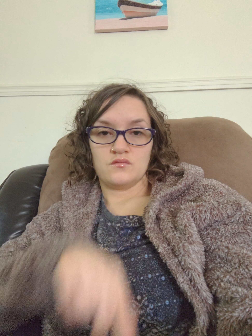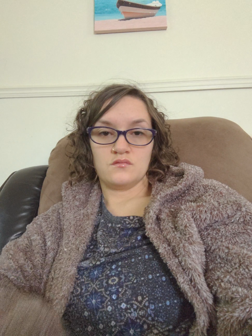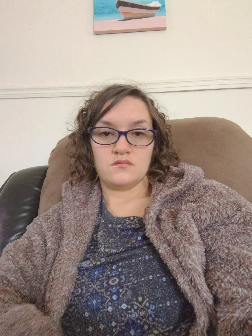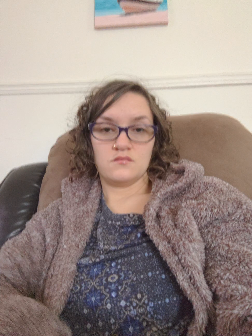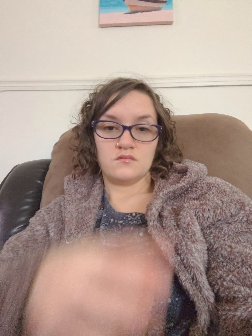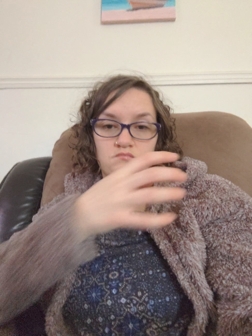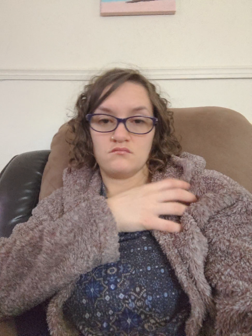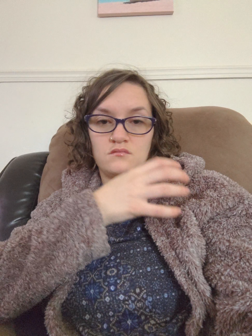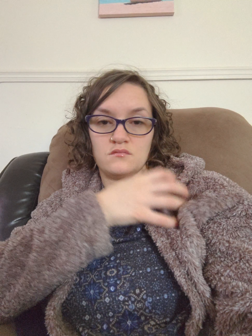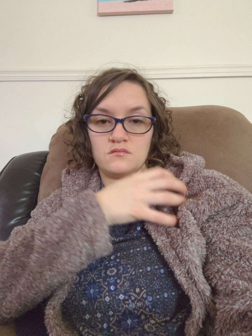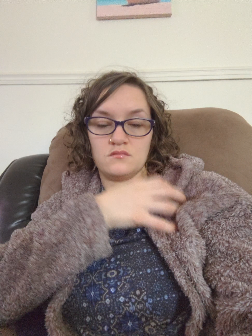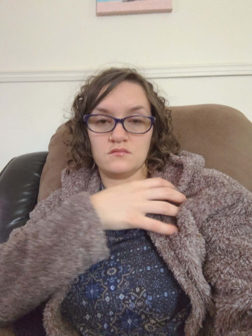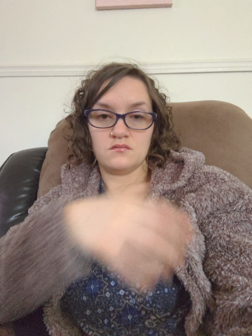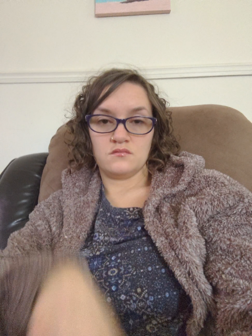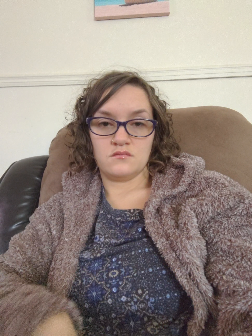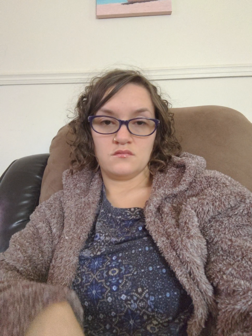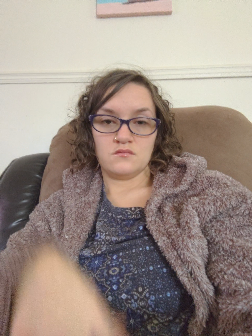police